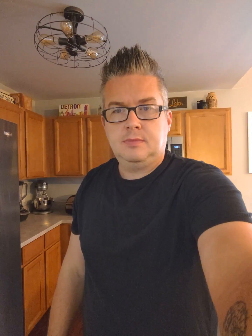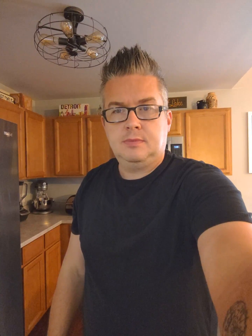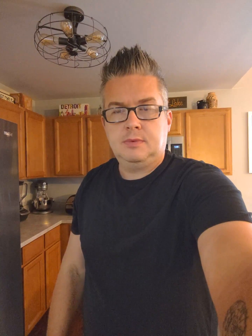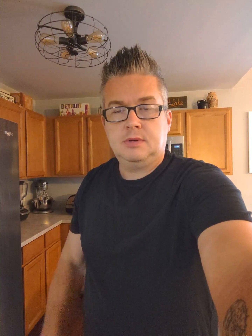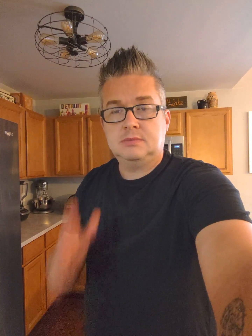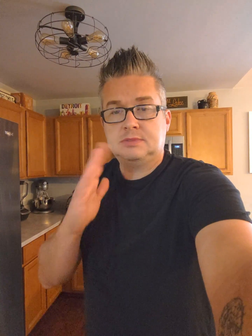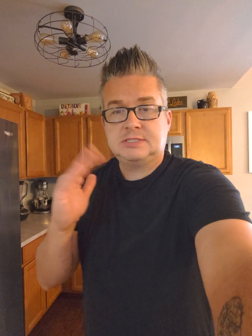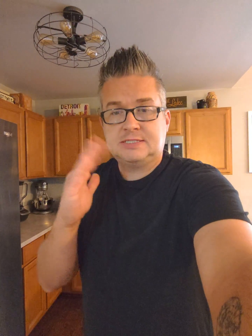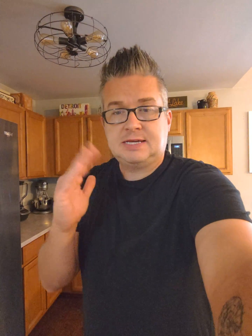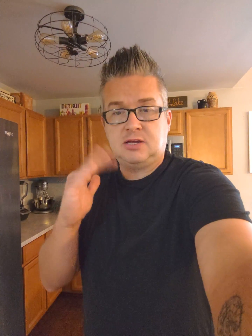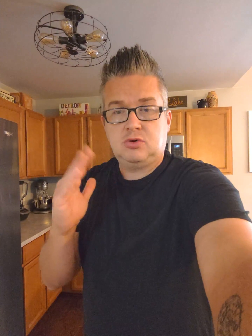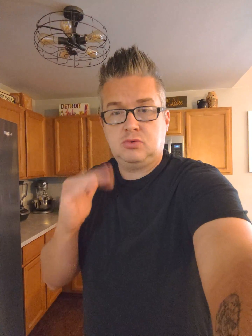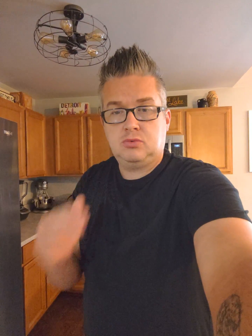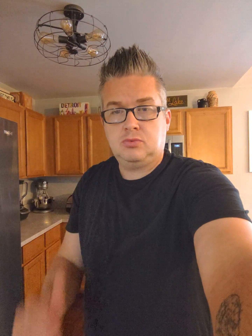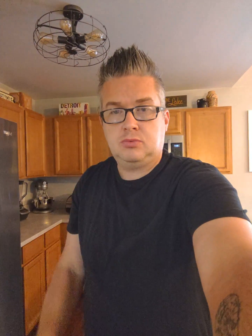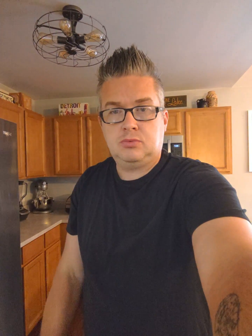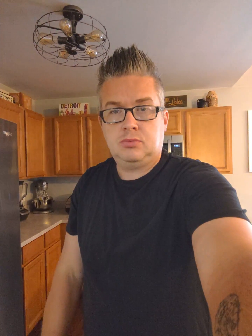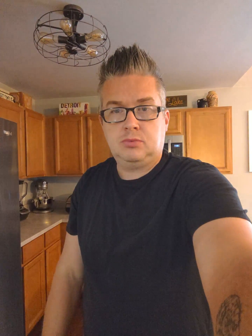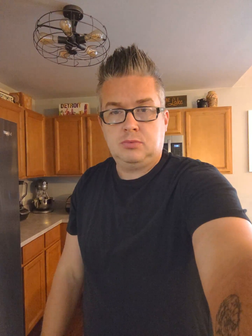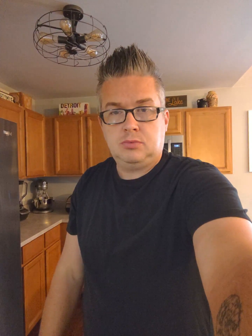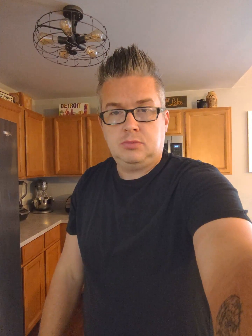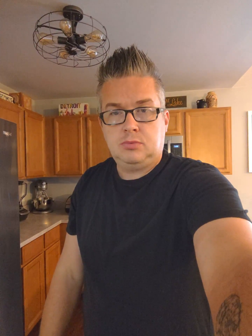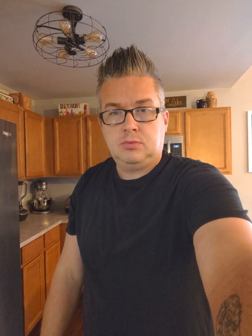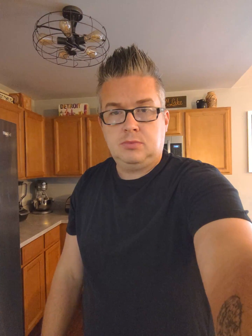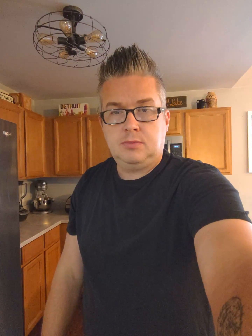downtown